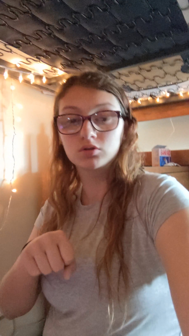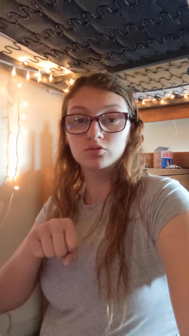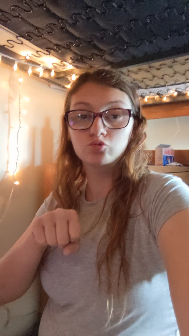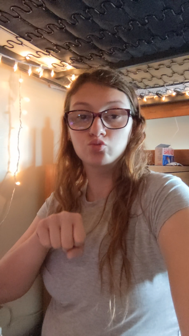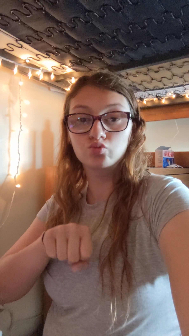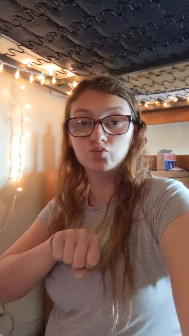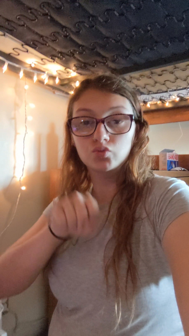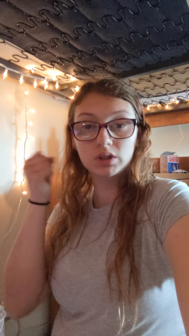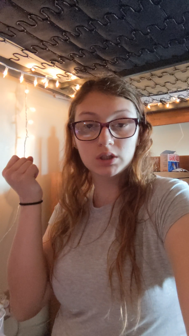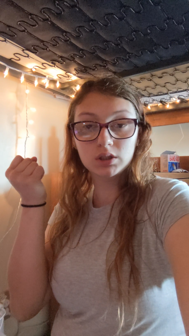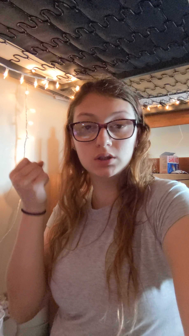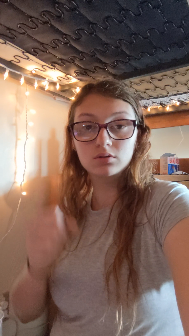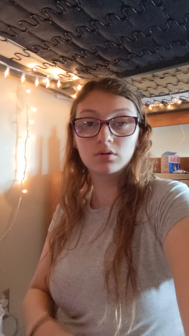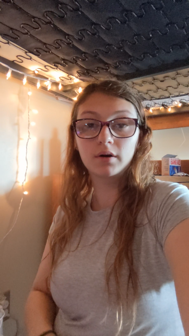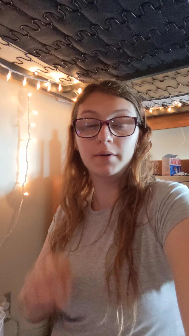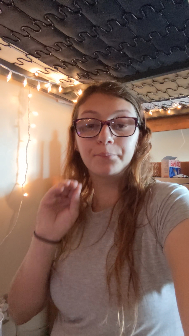break